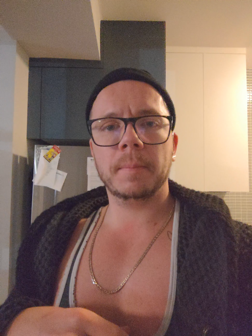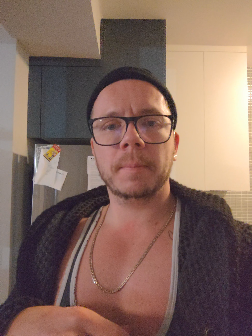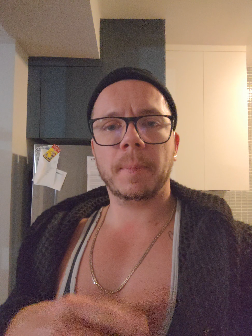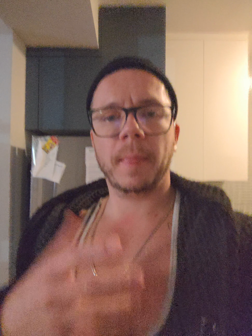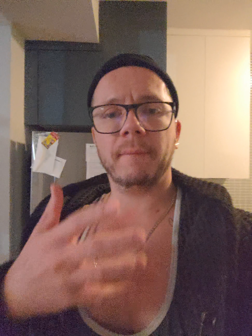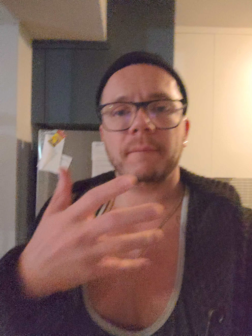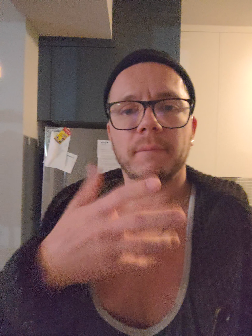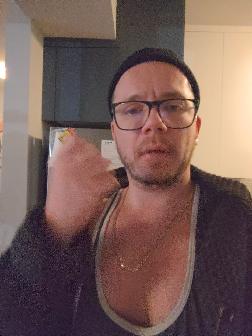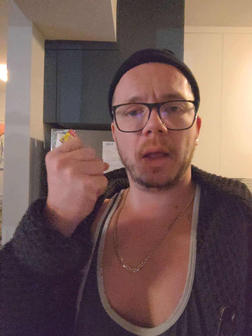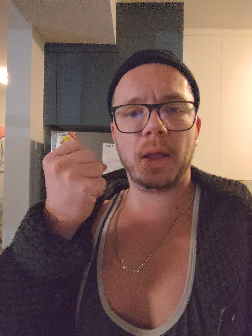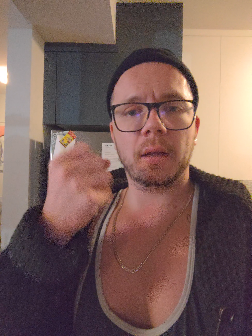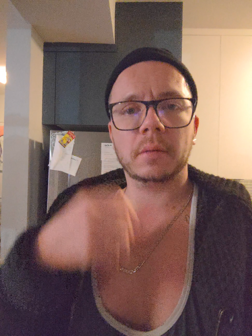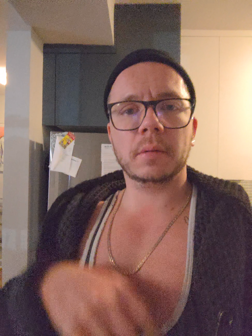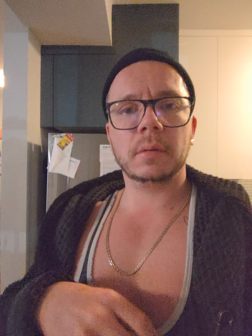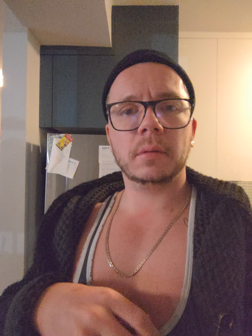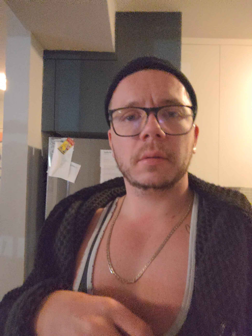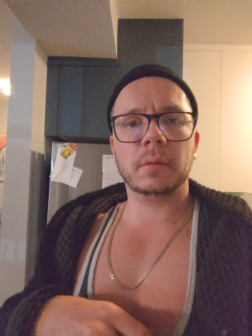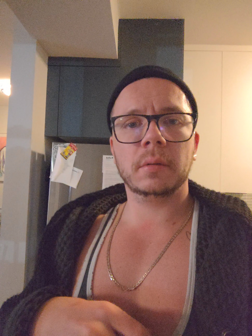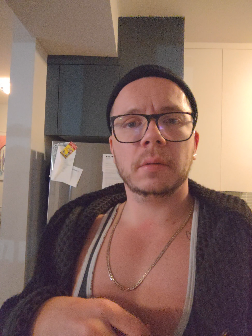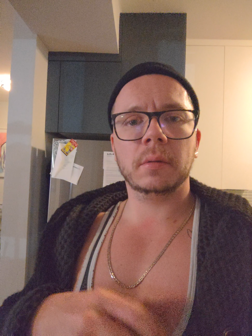fast